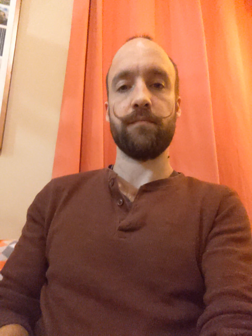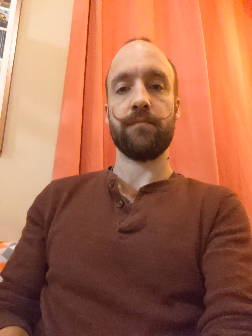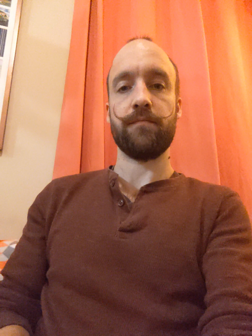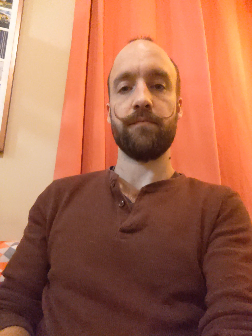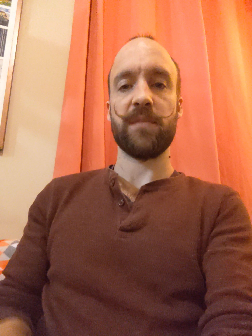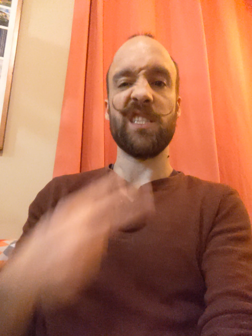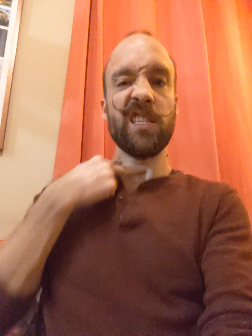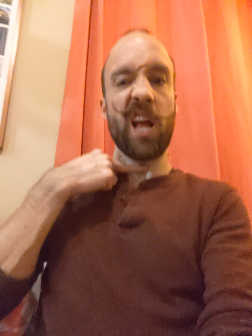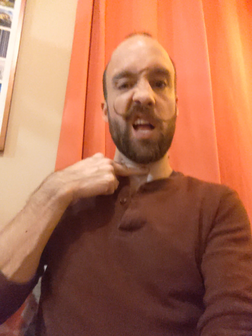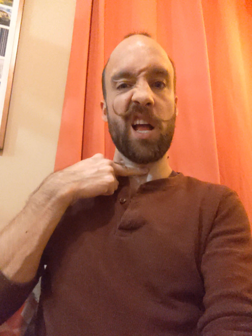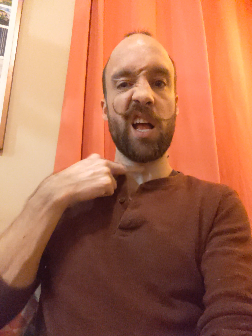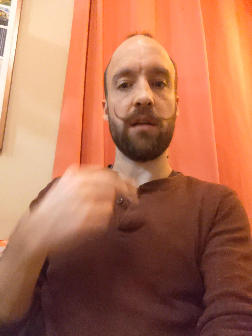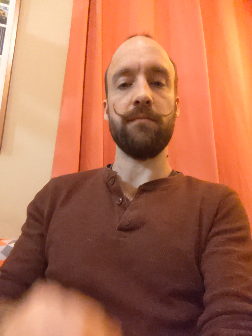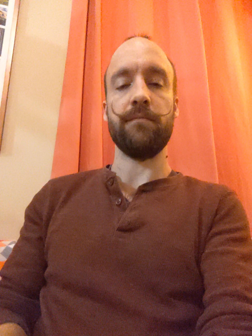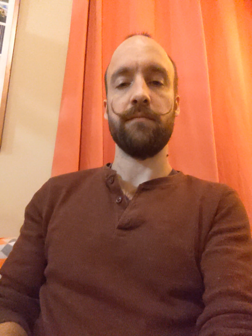stuck